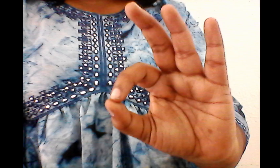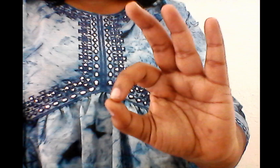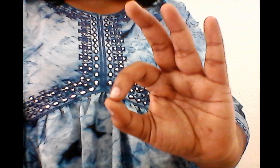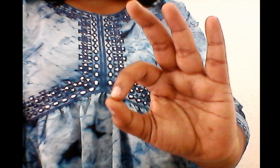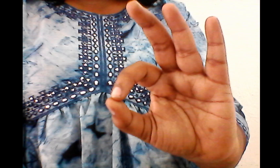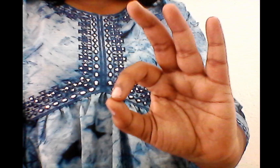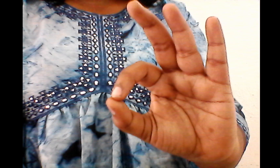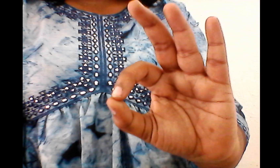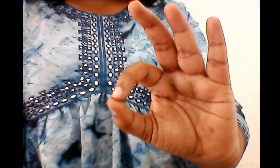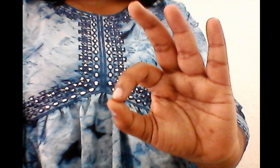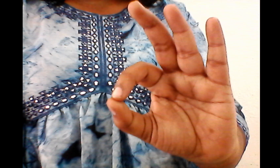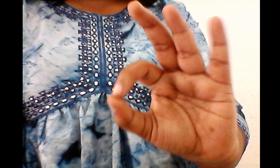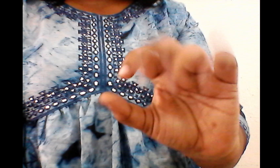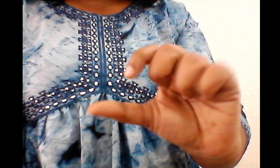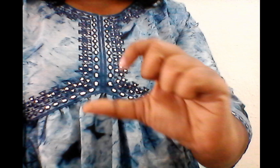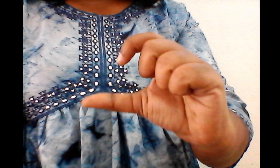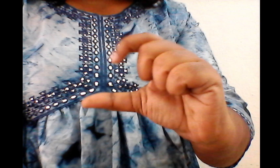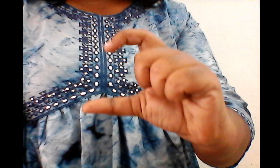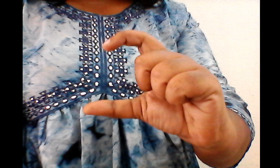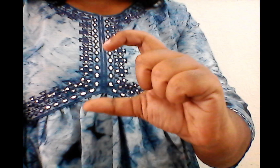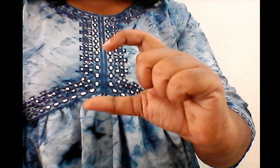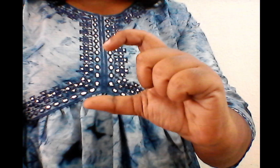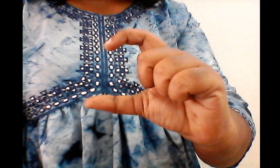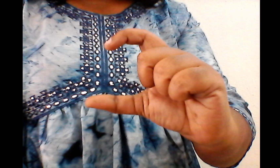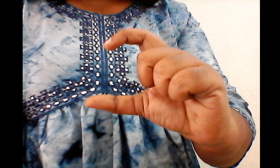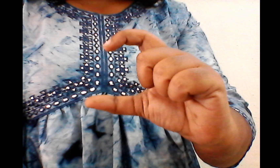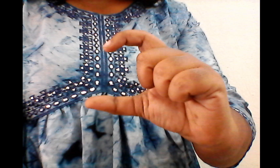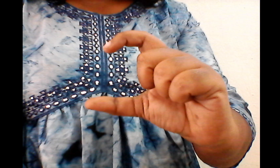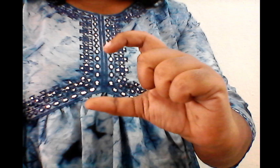ഓ